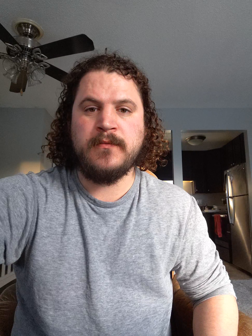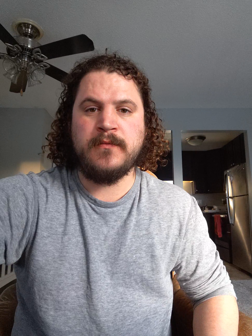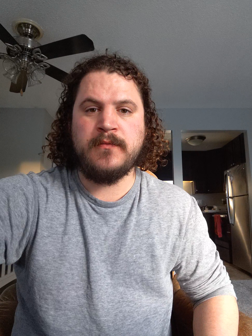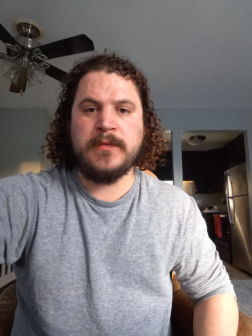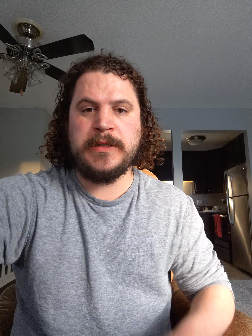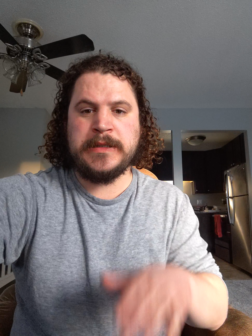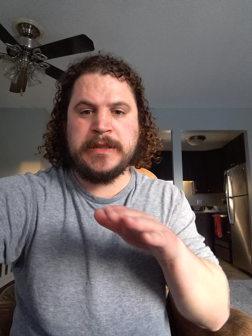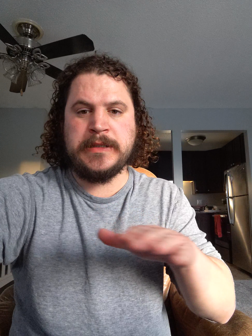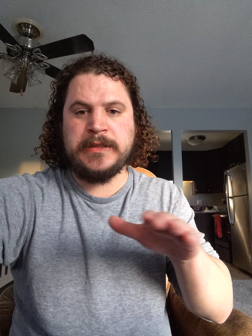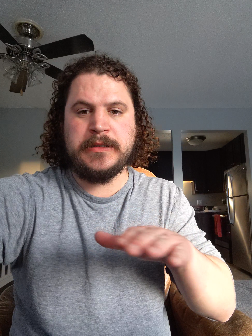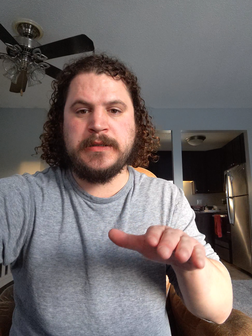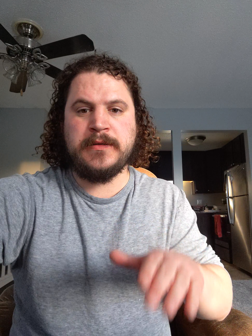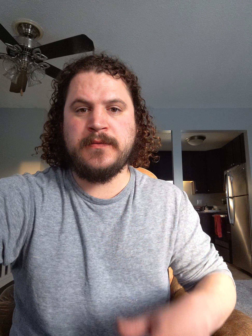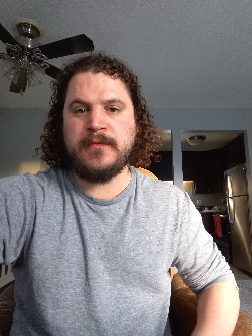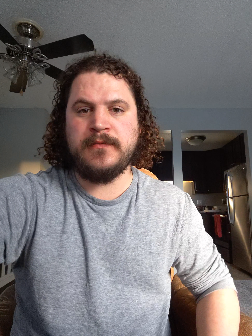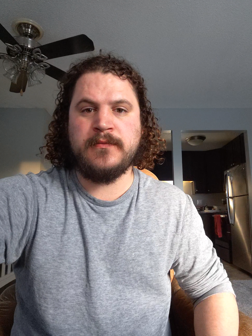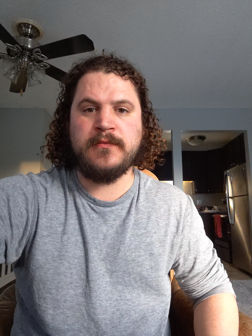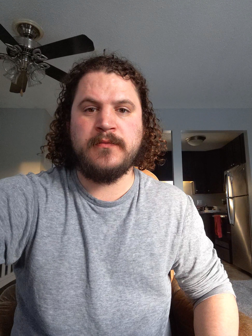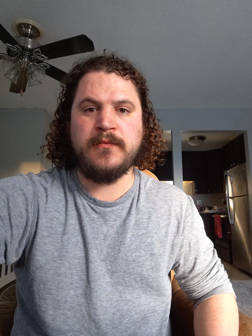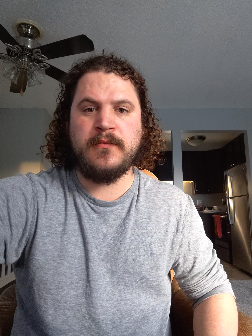clean